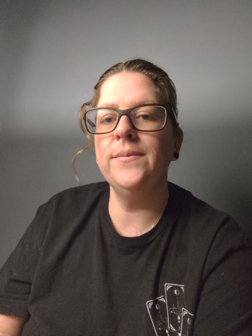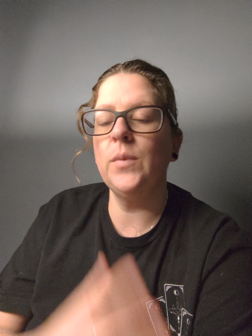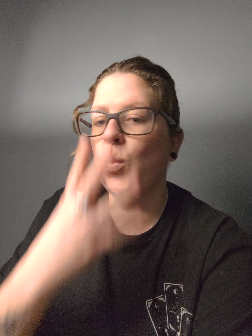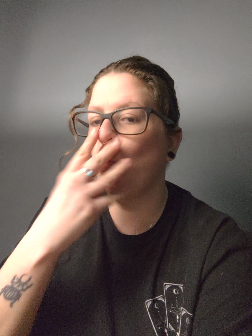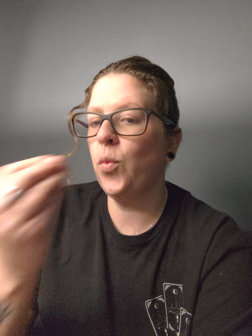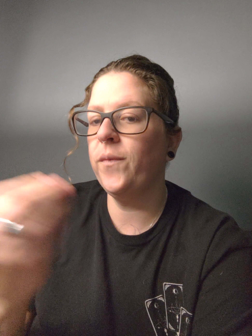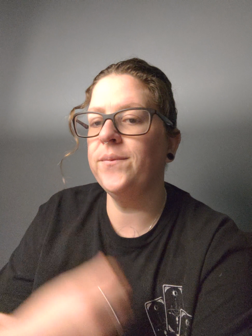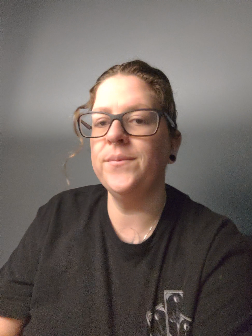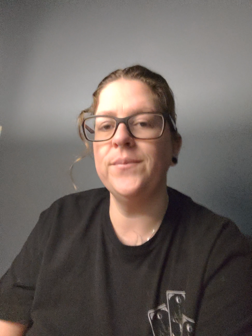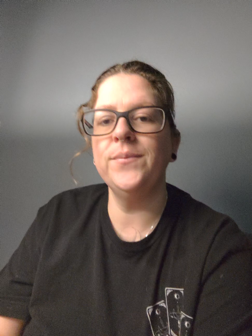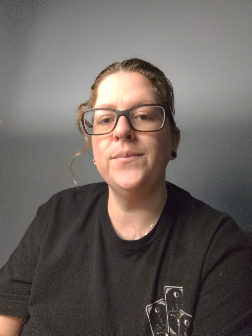wolf